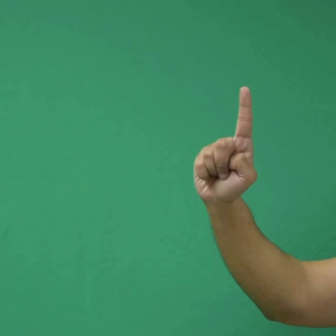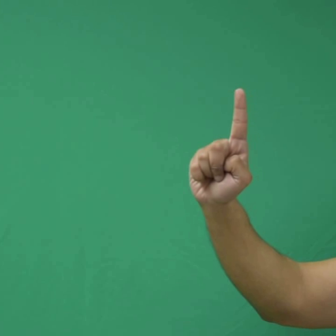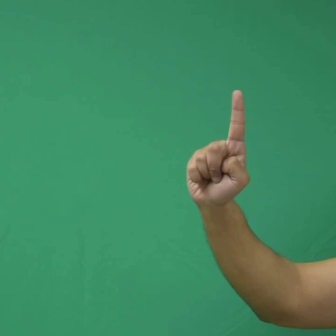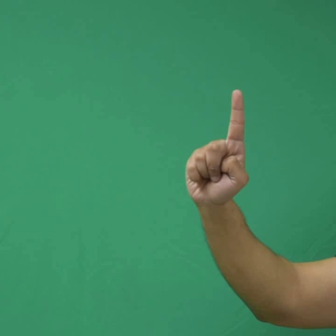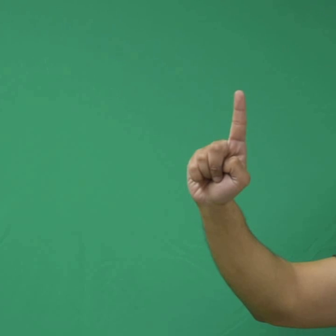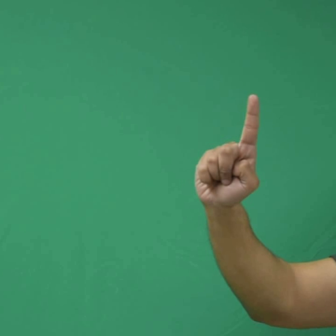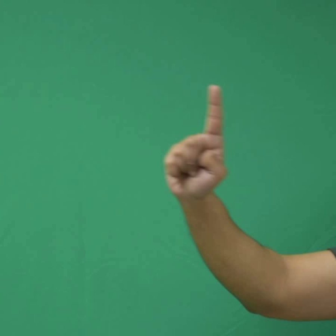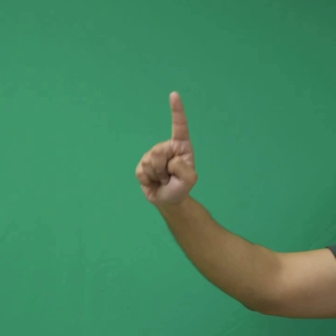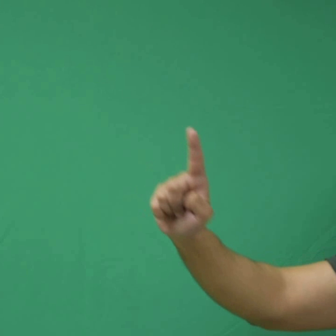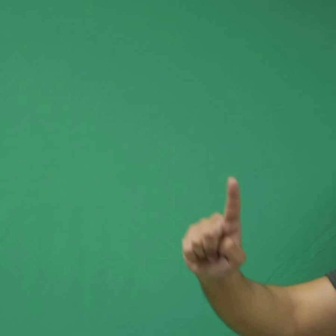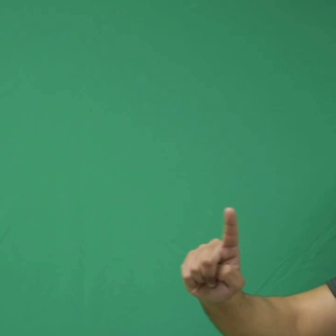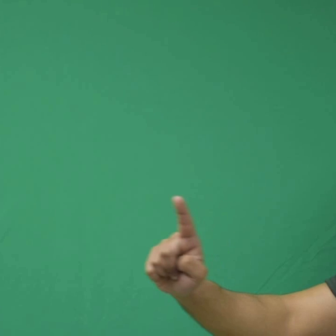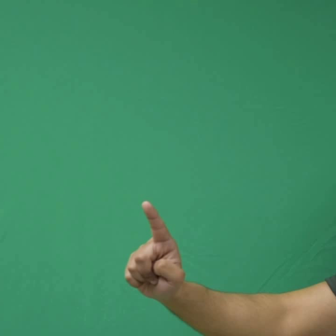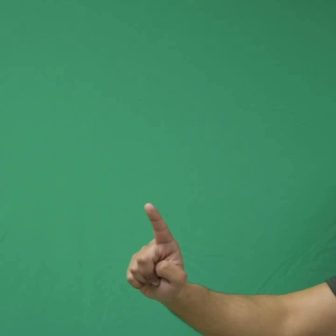Z